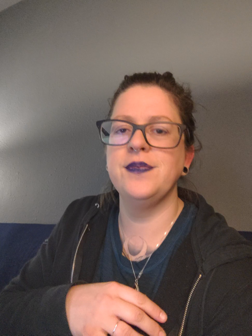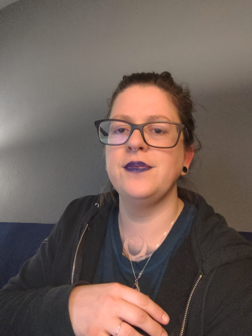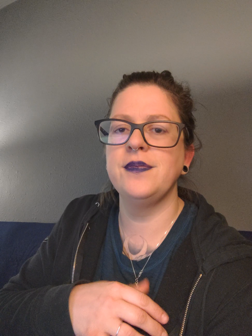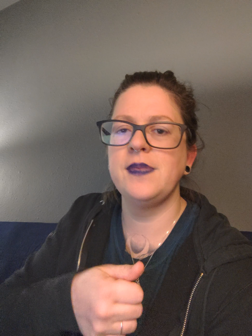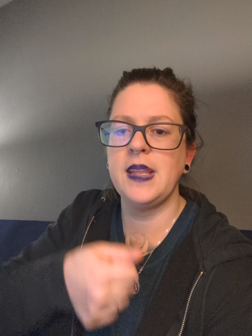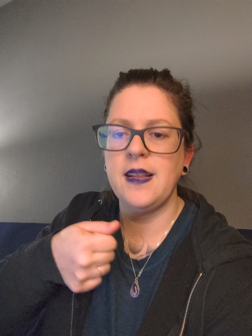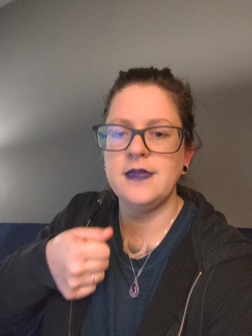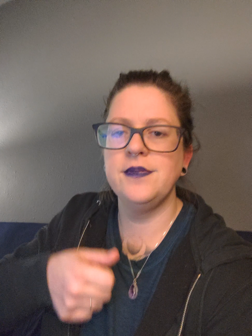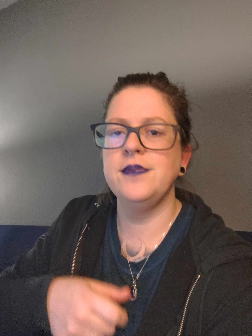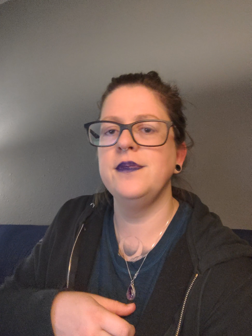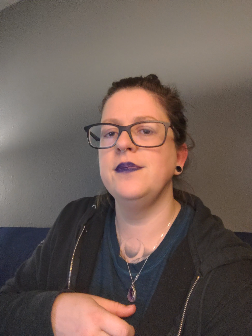hide